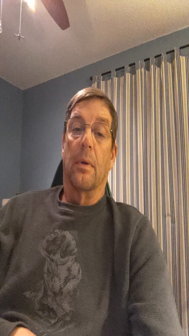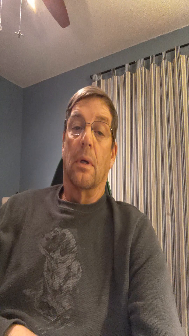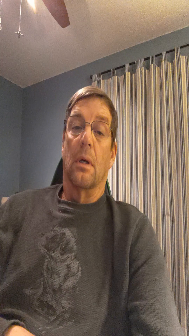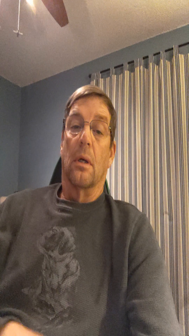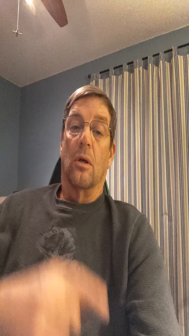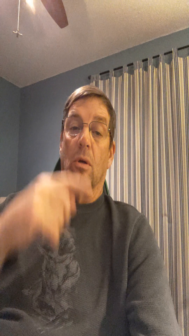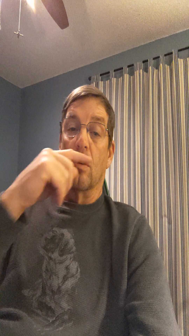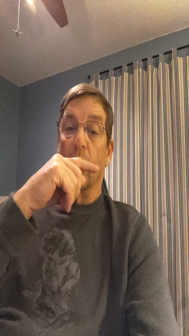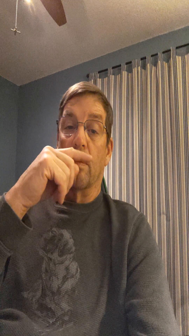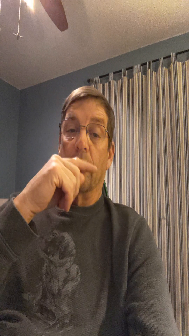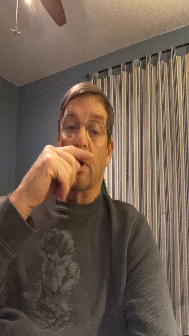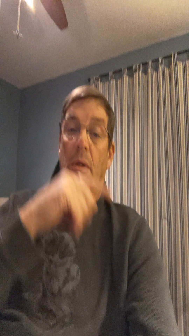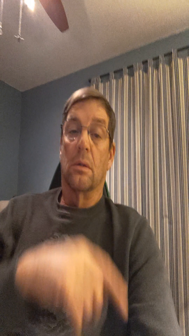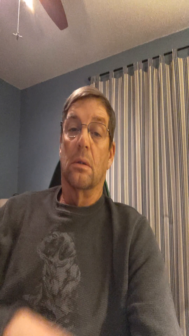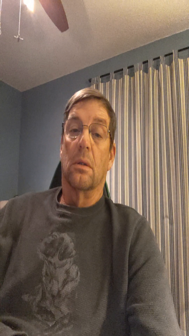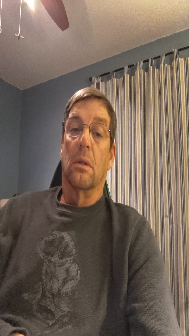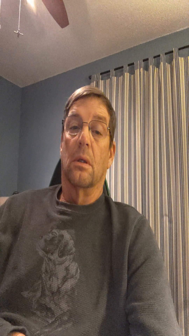toothbrush